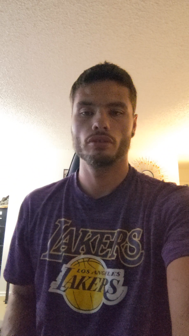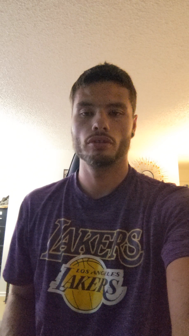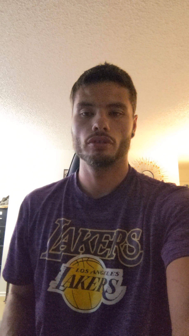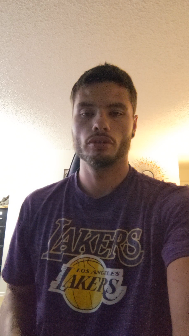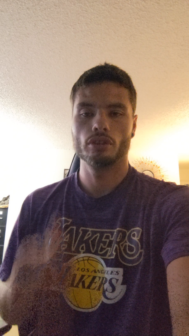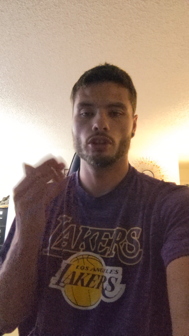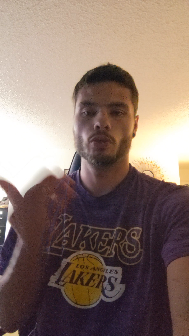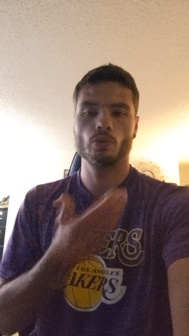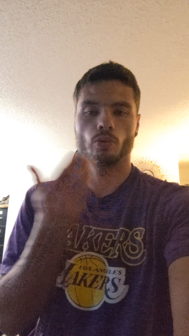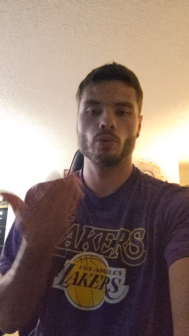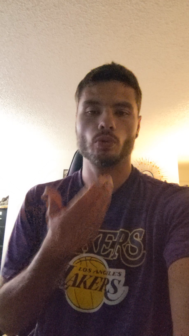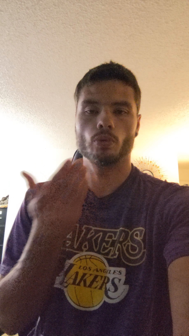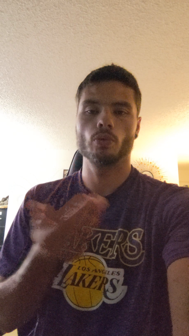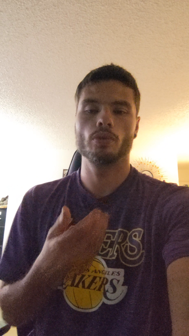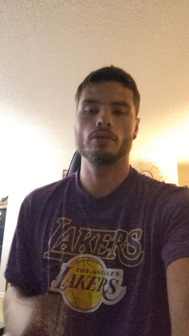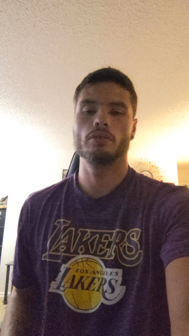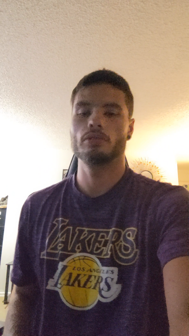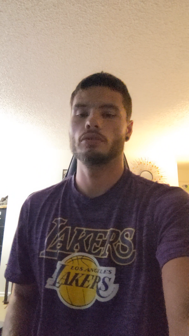new